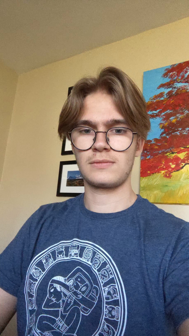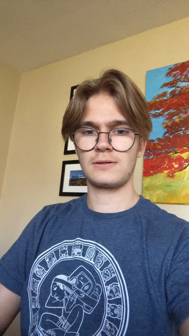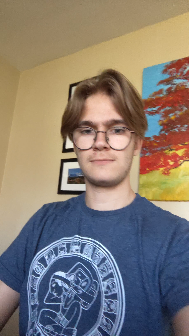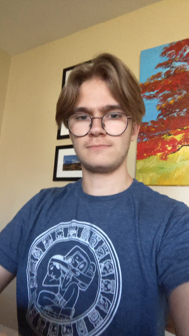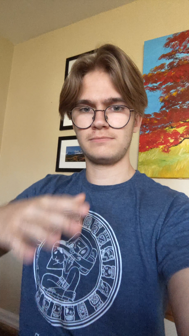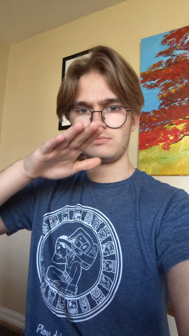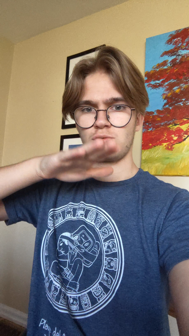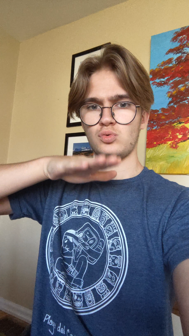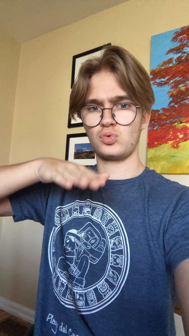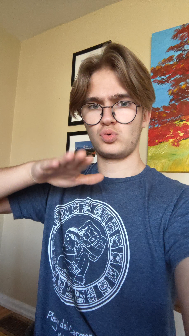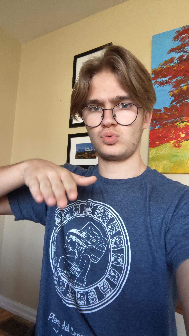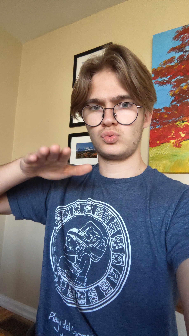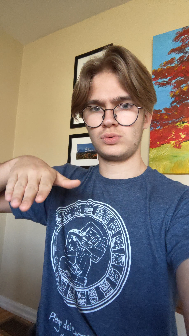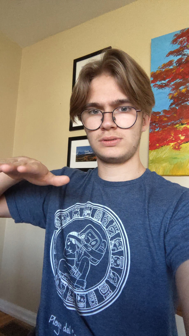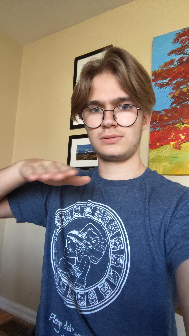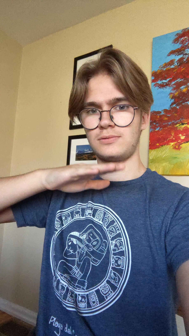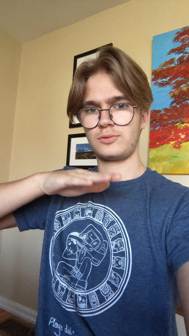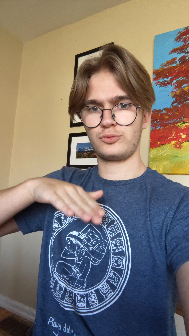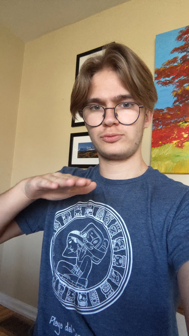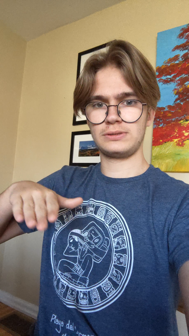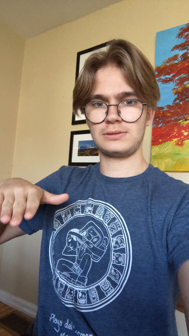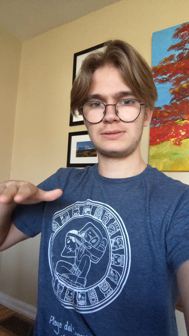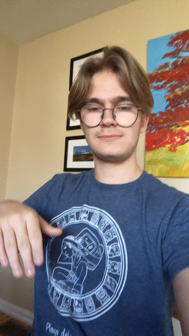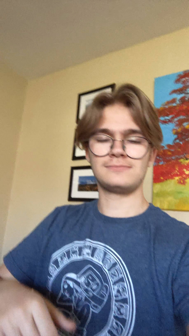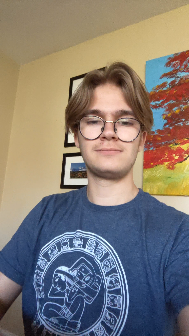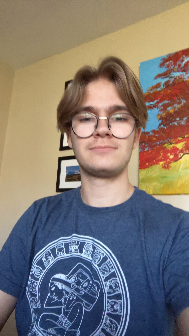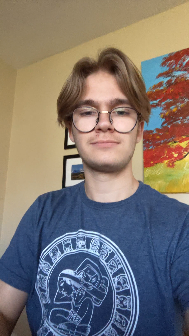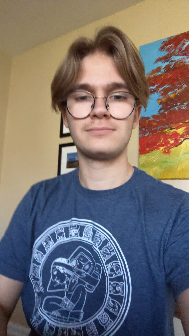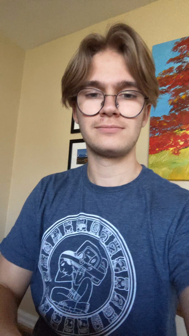children